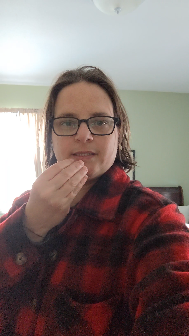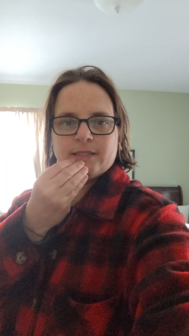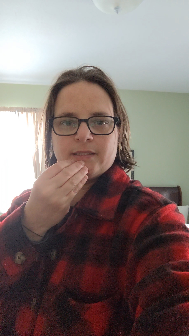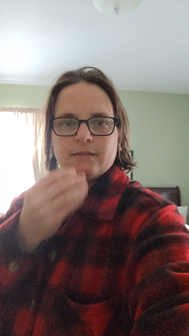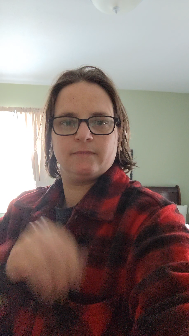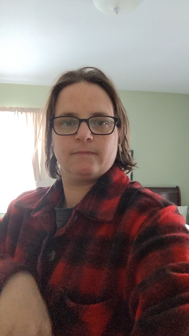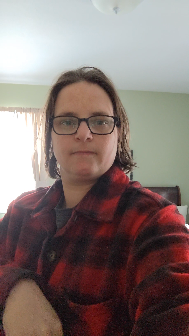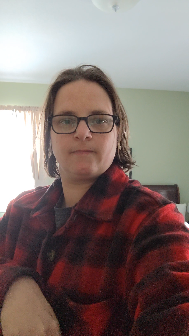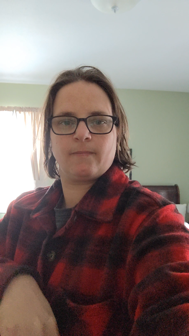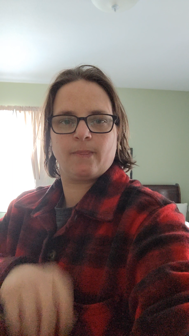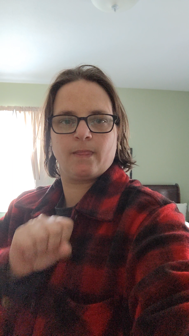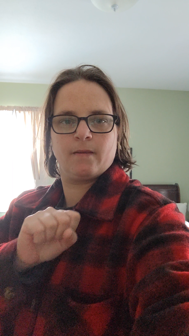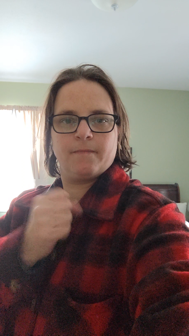break